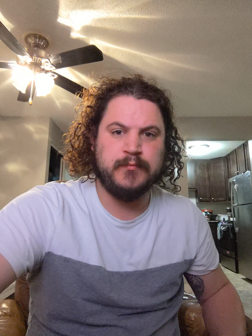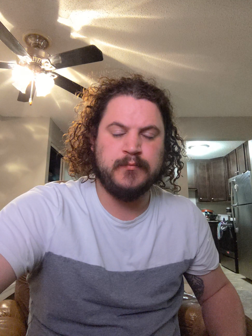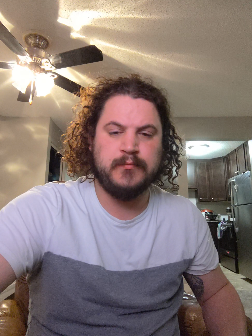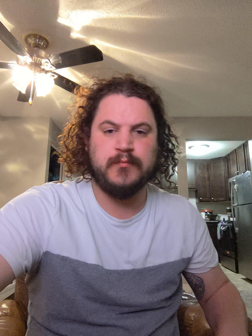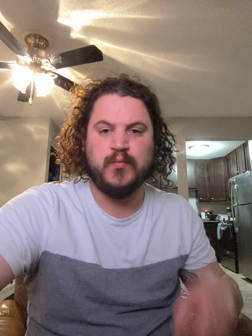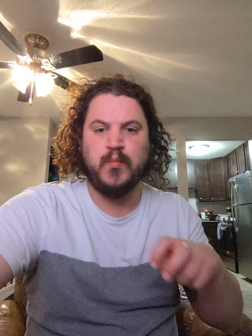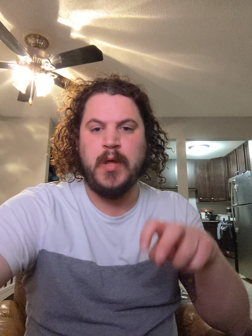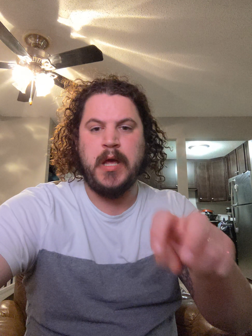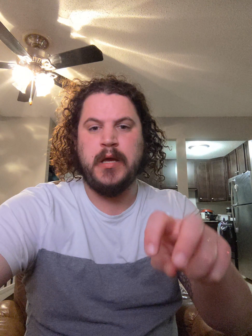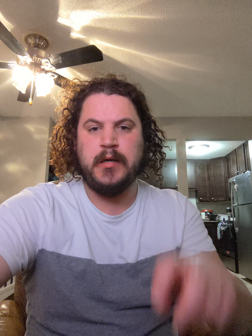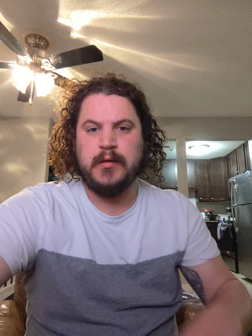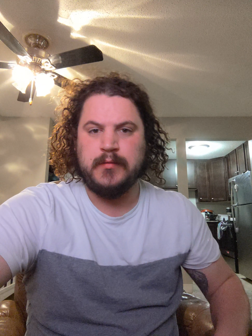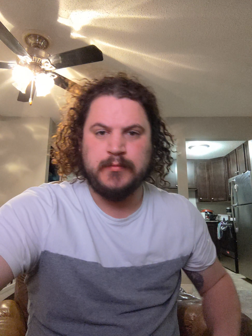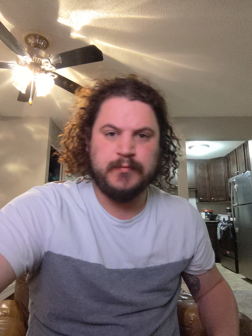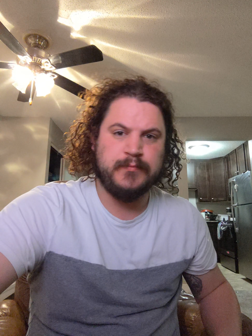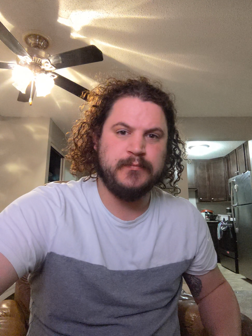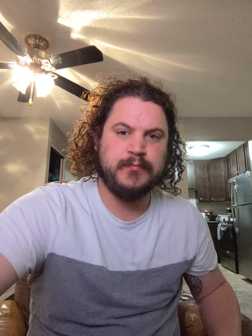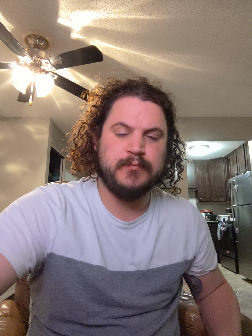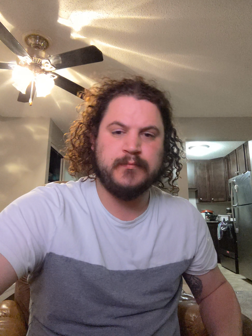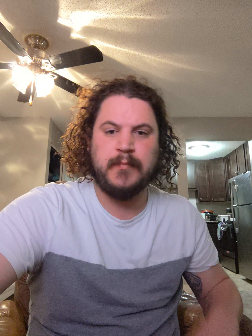ride